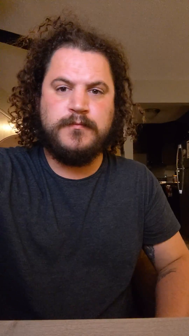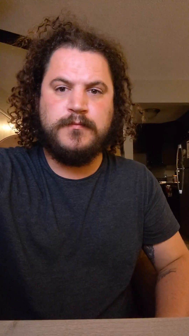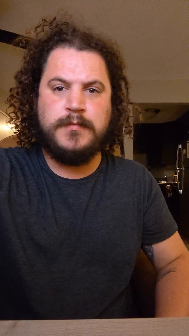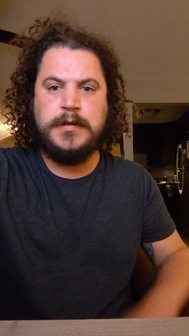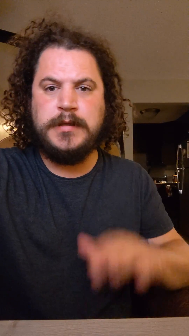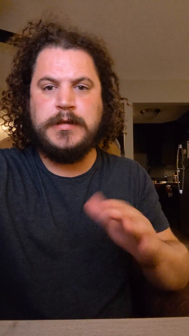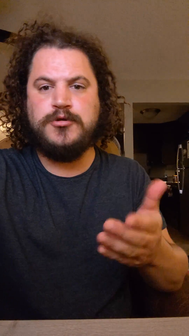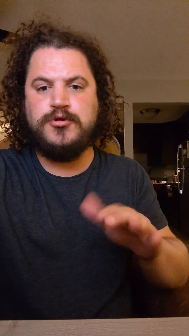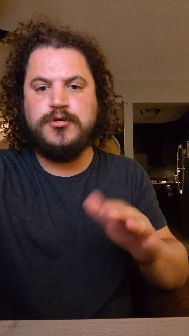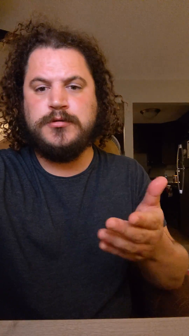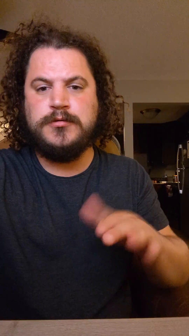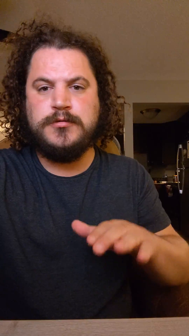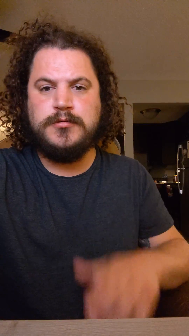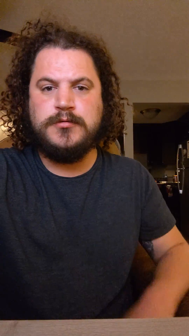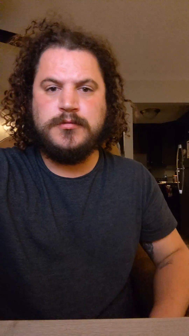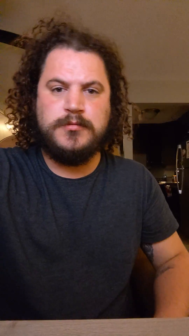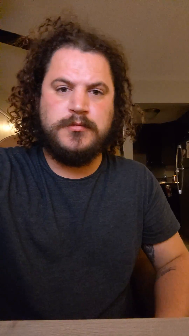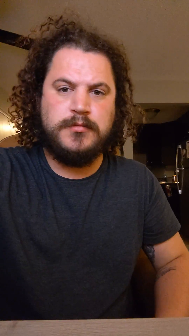kitchen